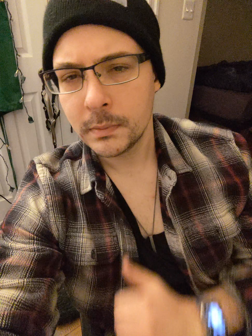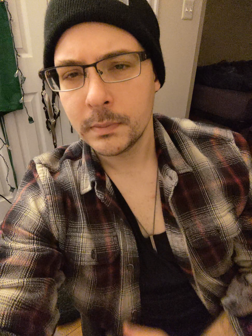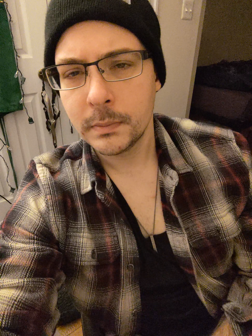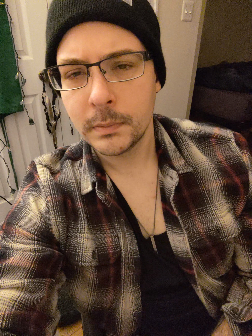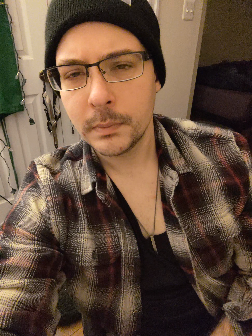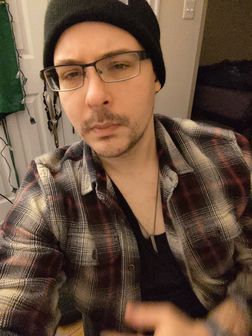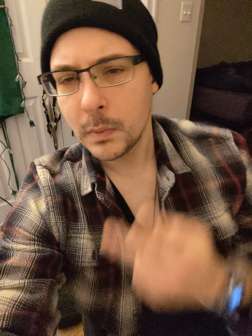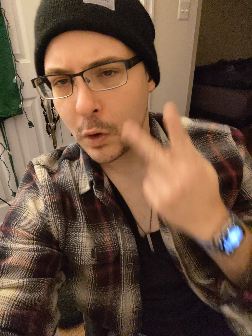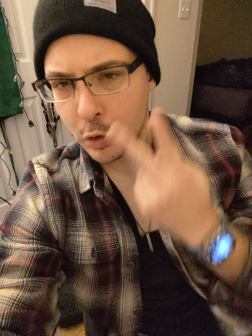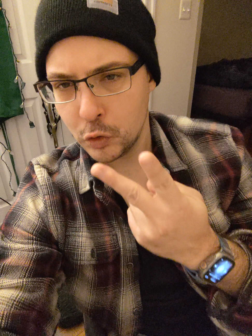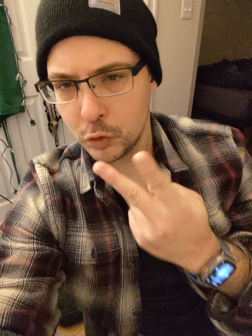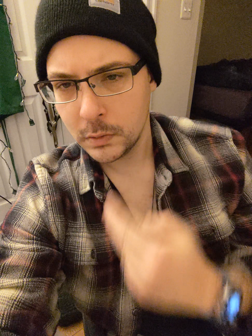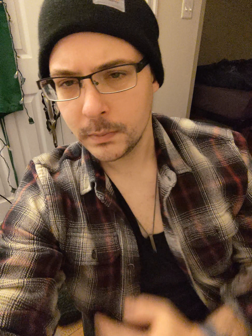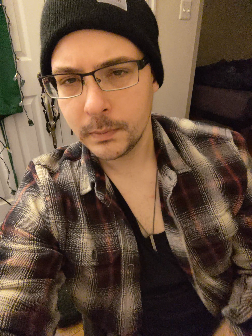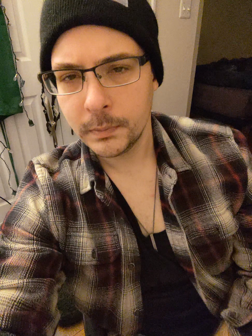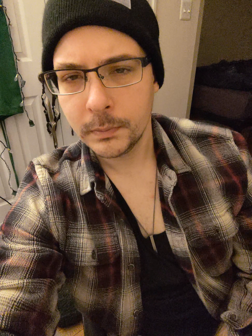look